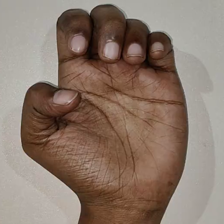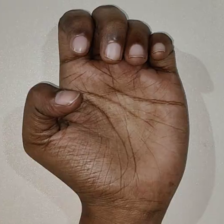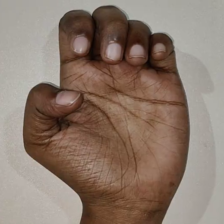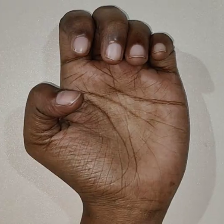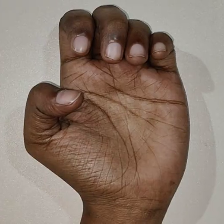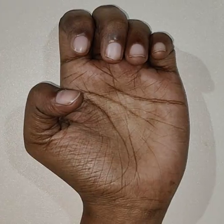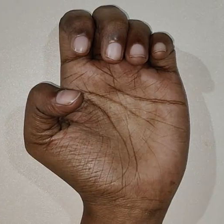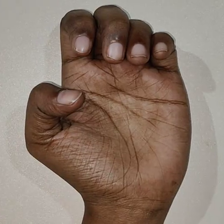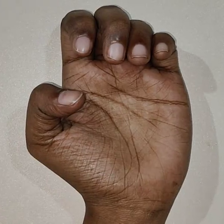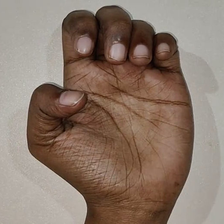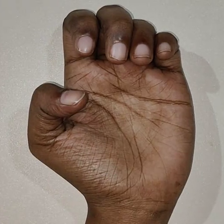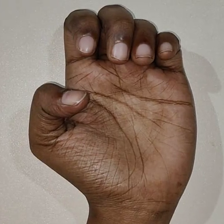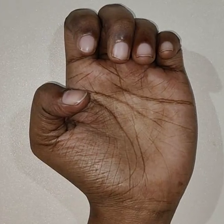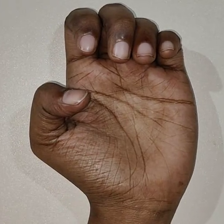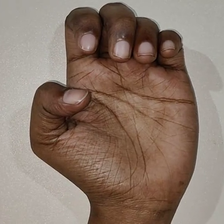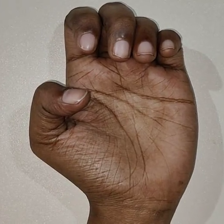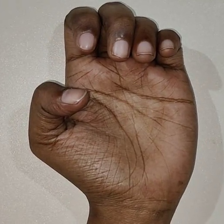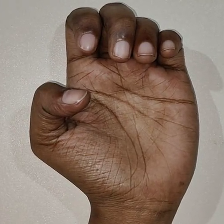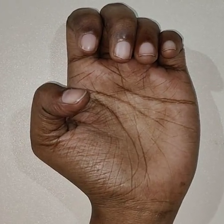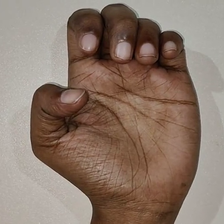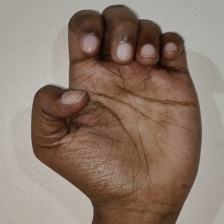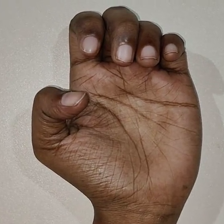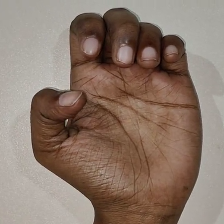ഇ